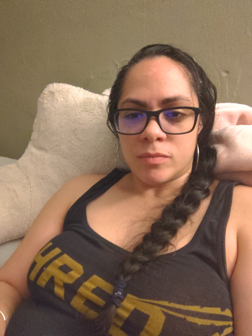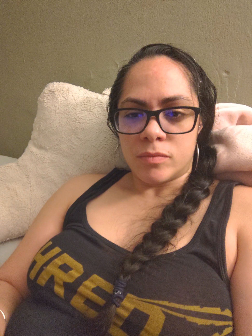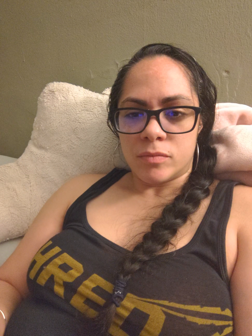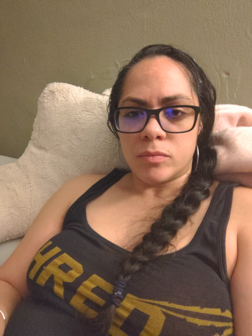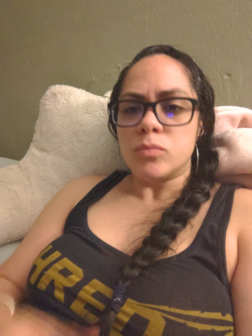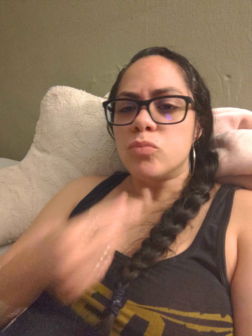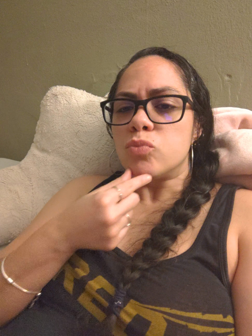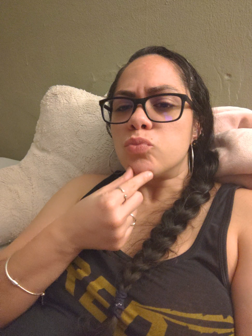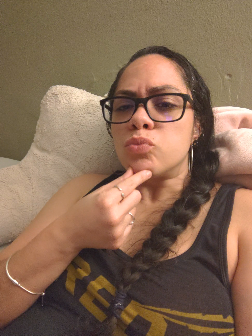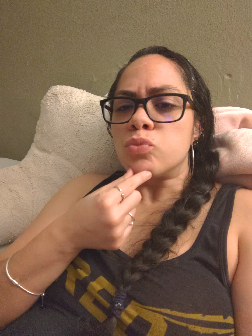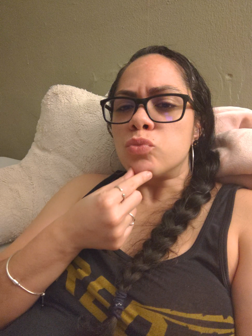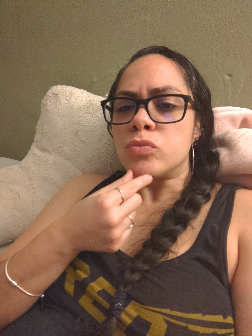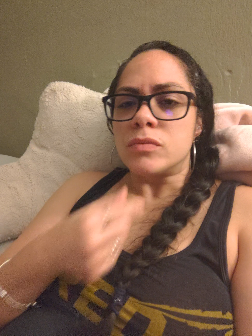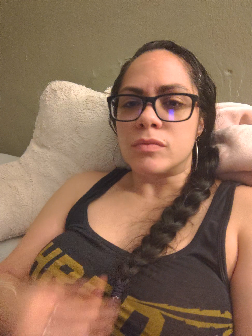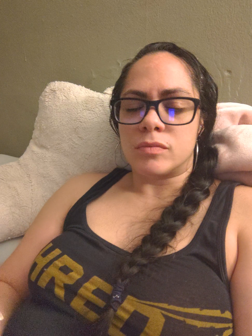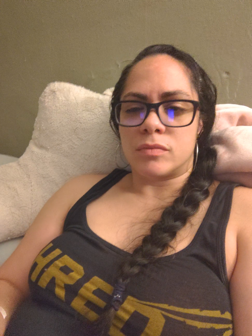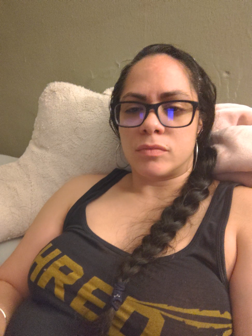chin